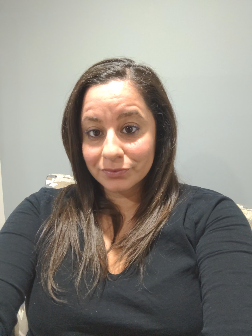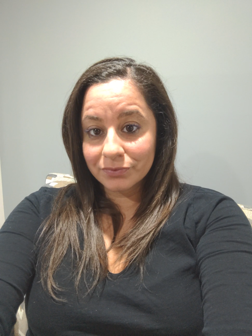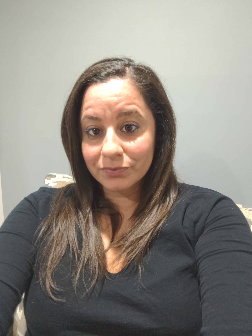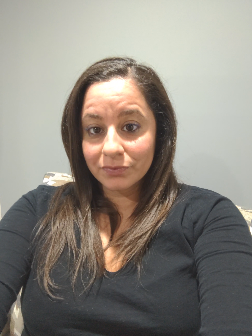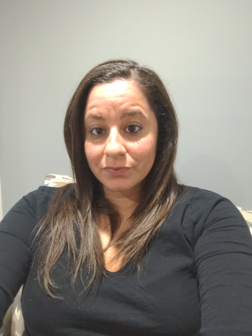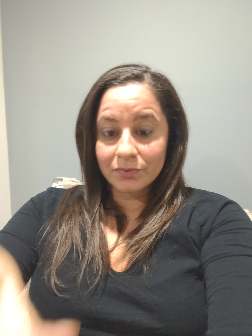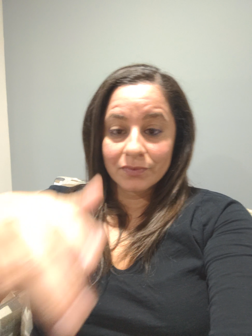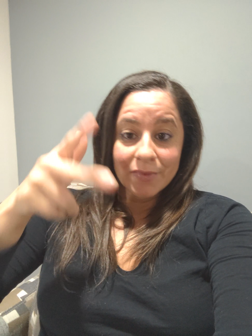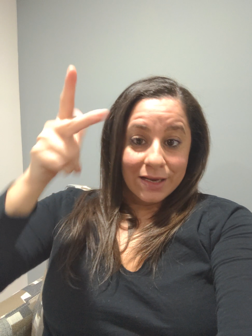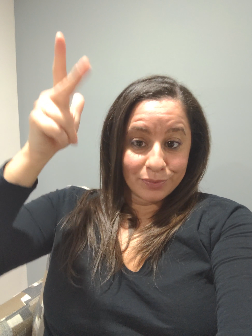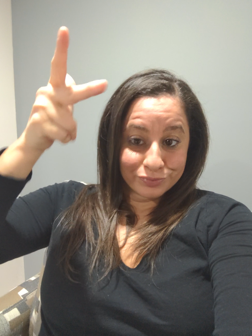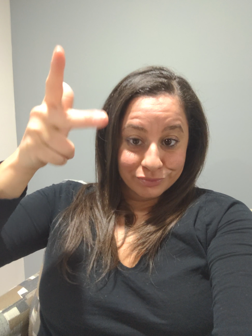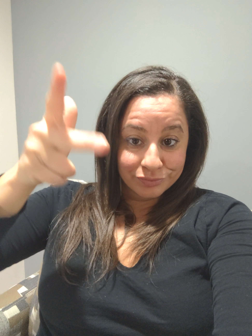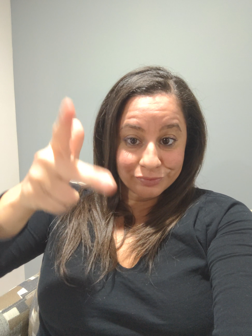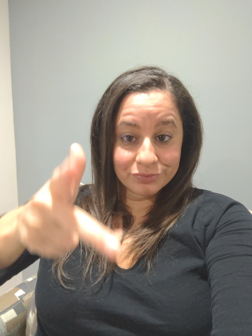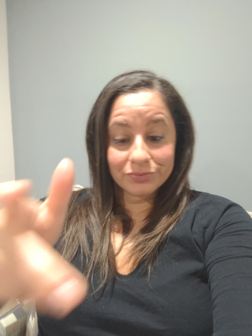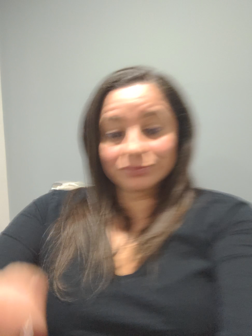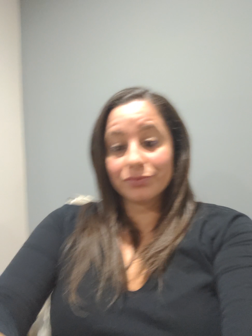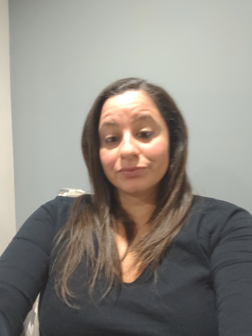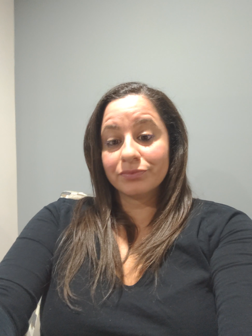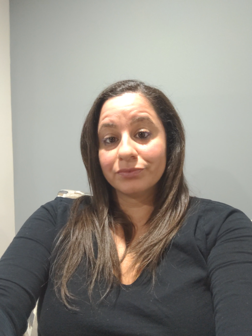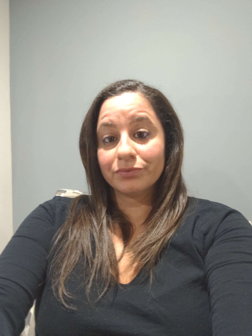helicopter